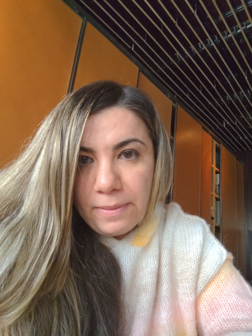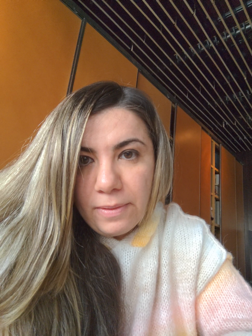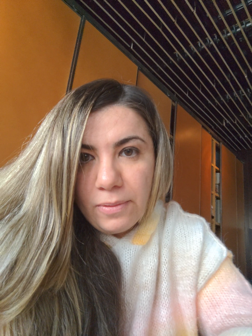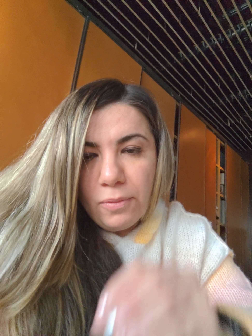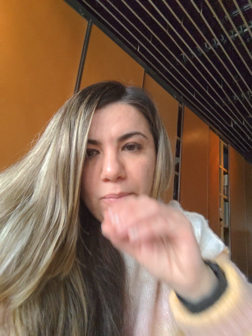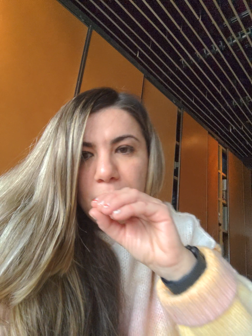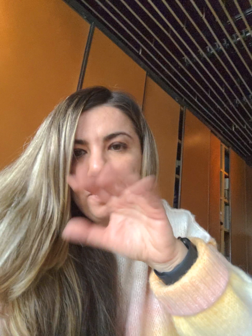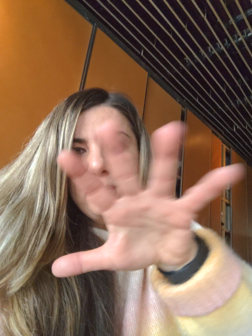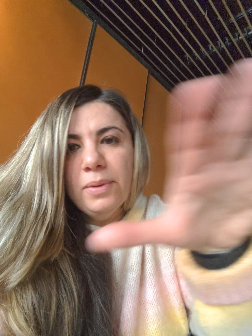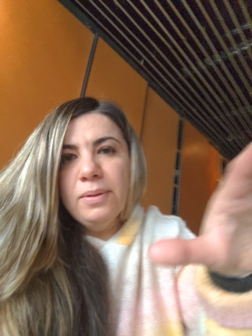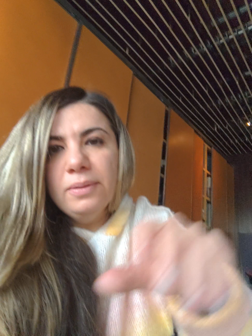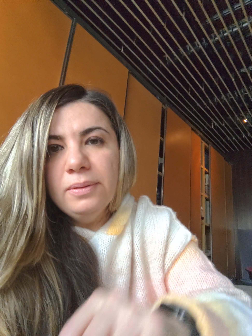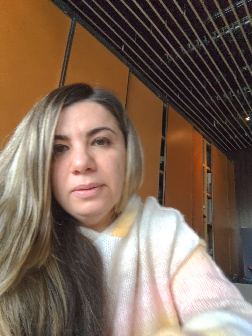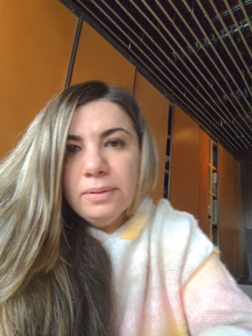blow